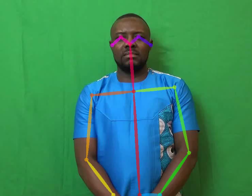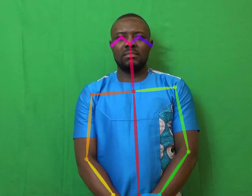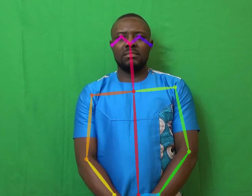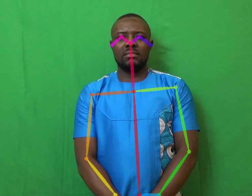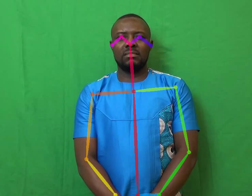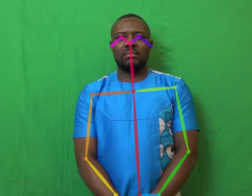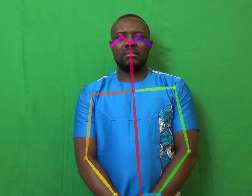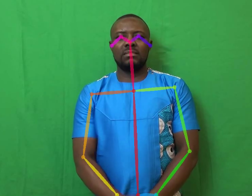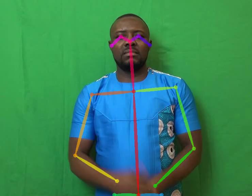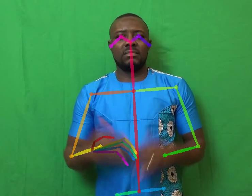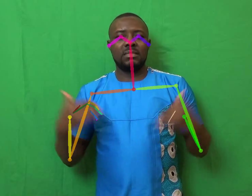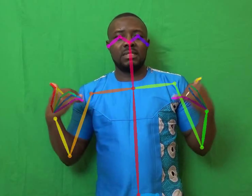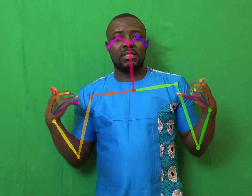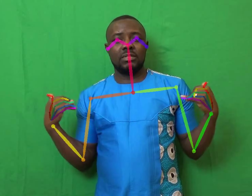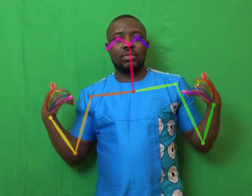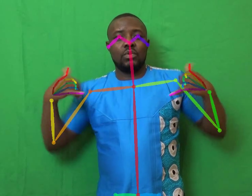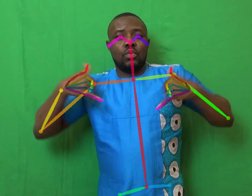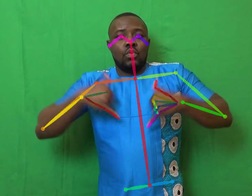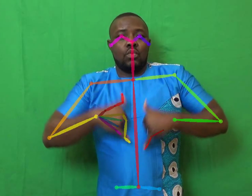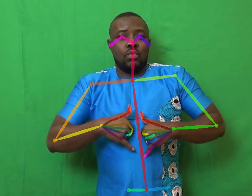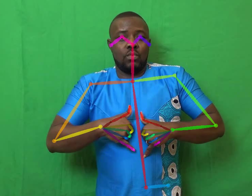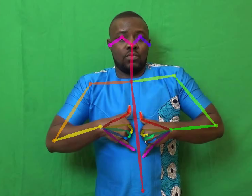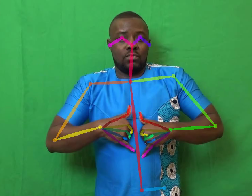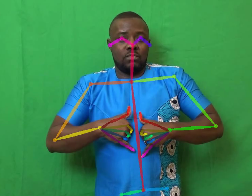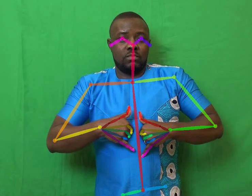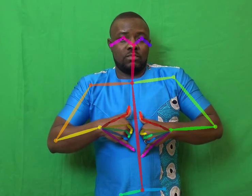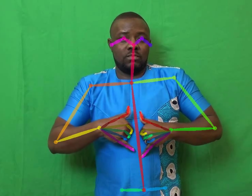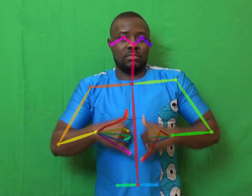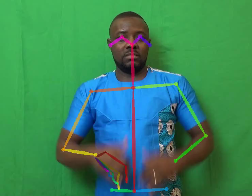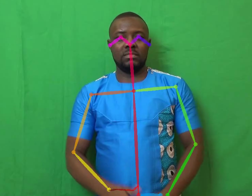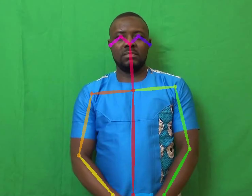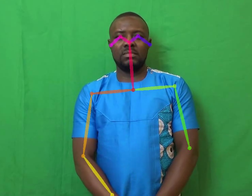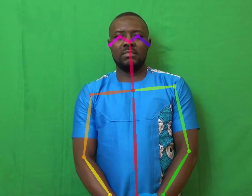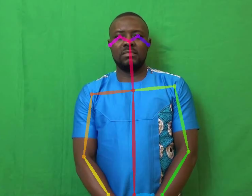jacket or suit